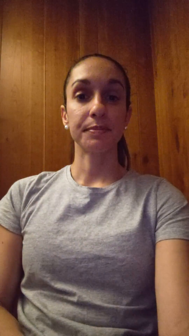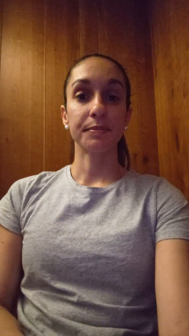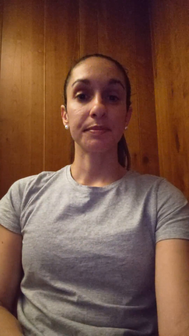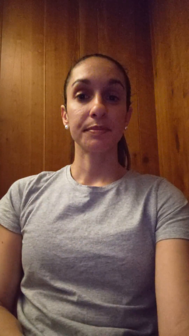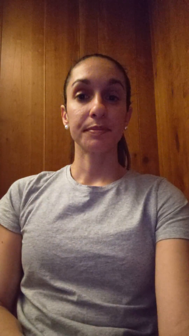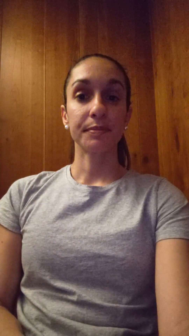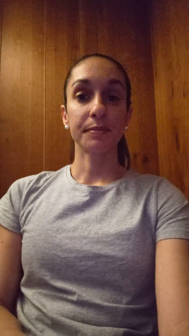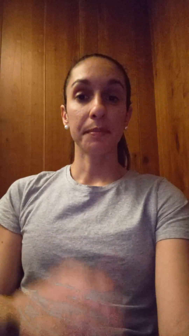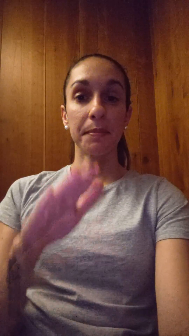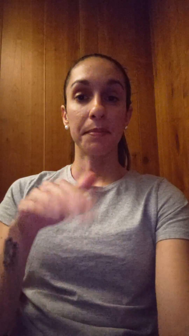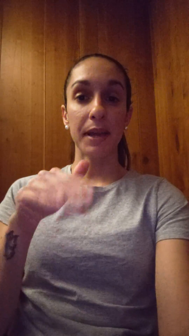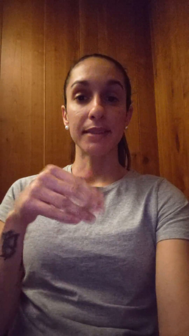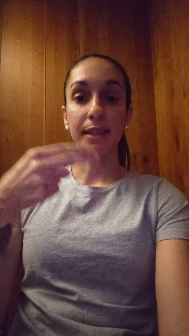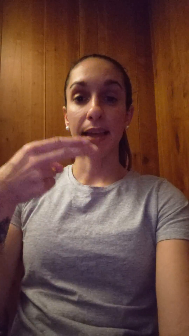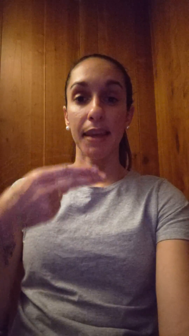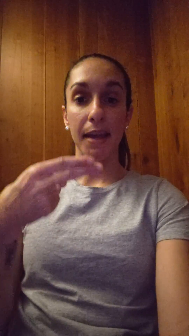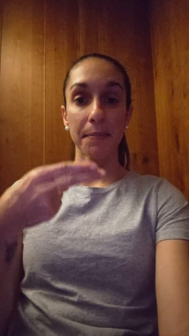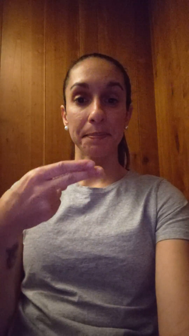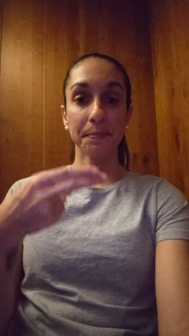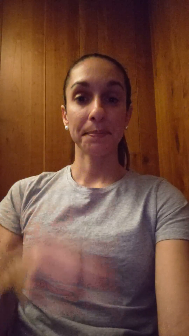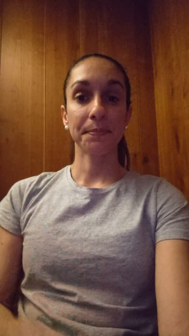pet's name